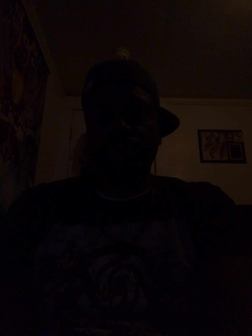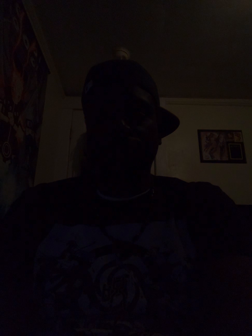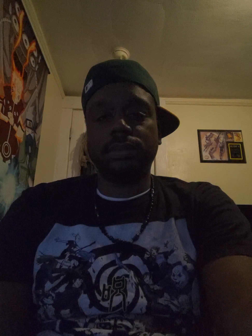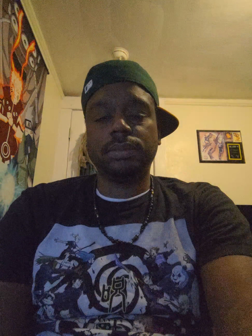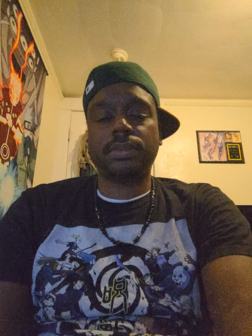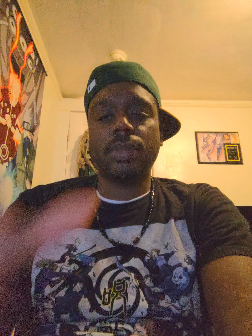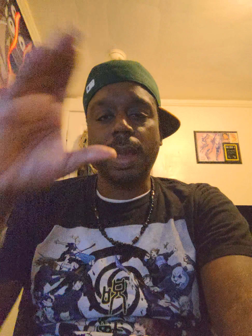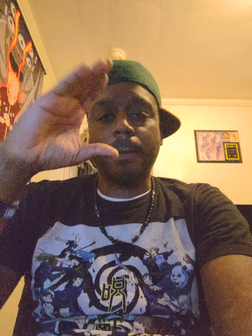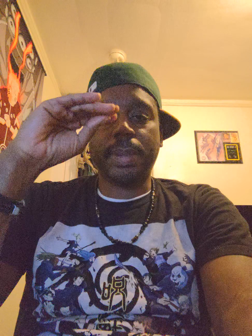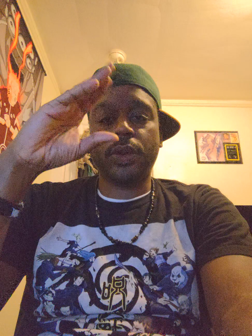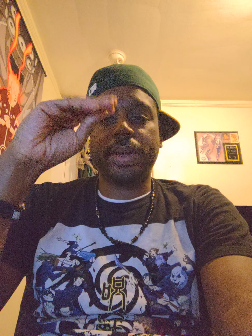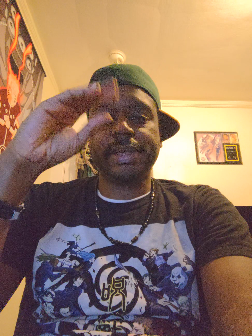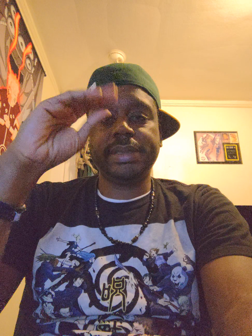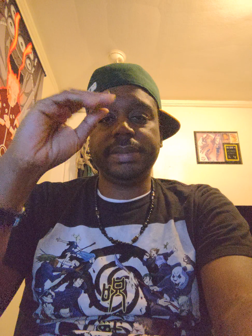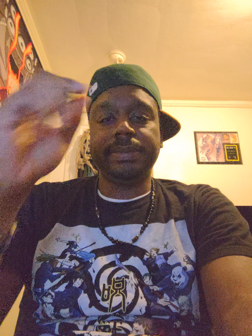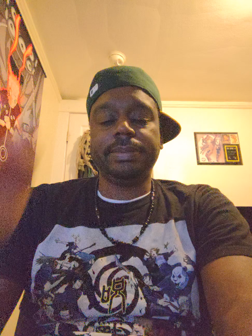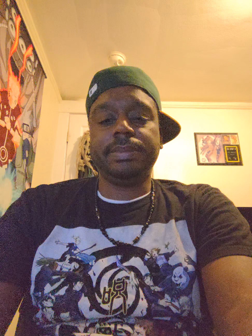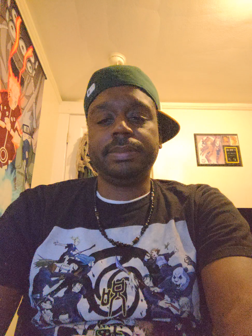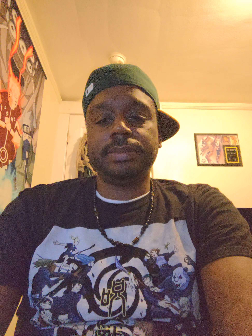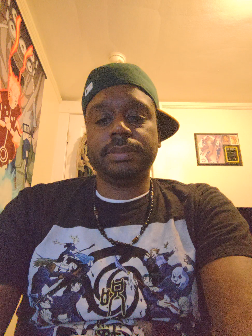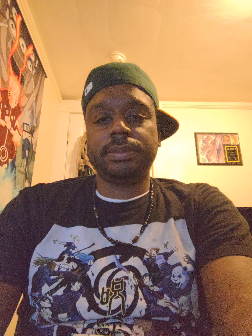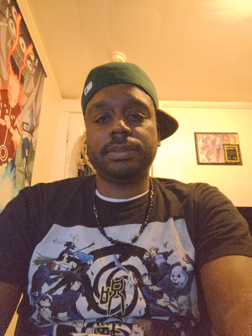boy